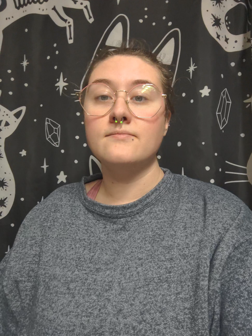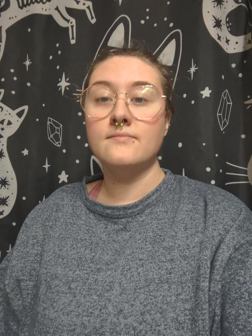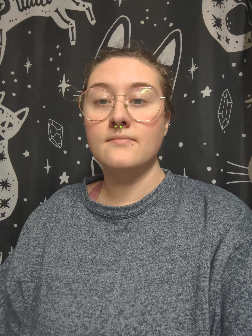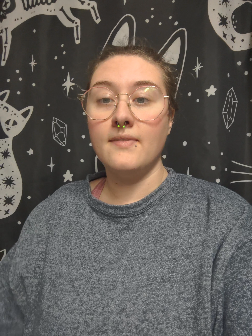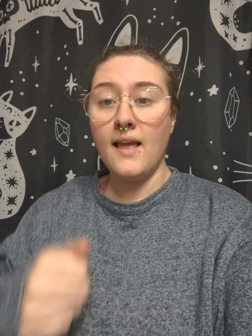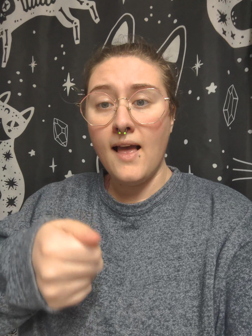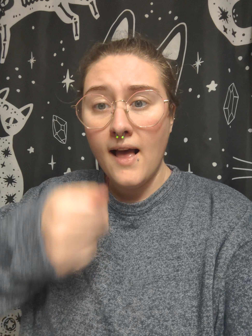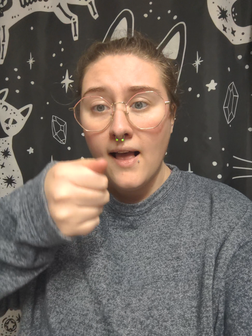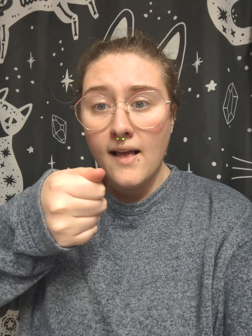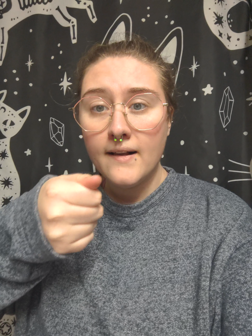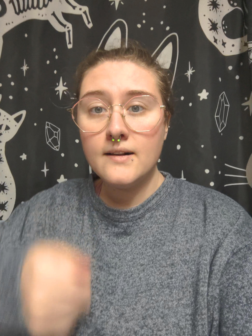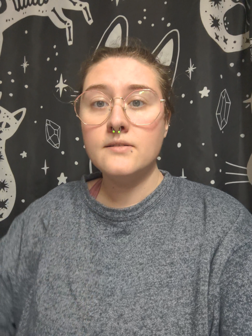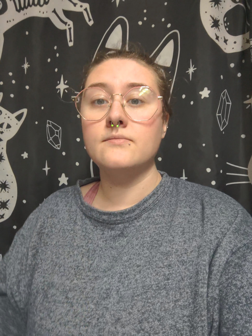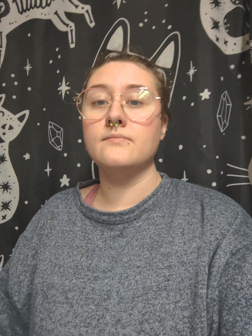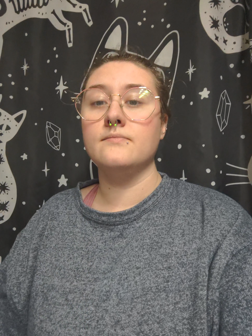hide